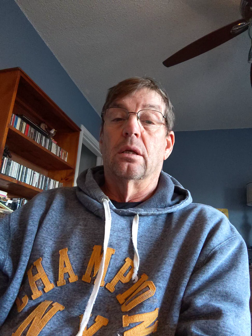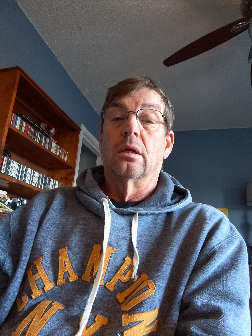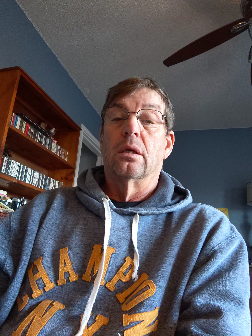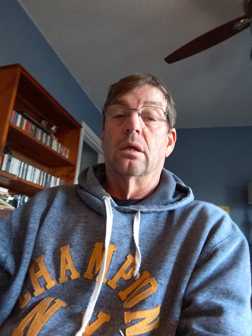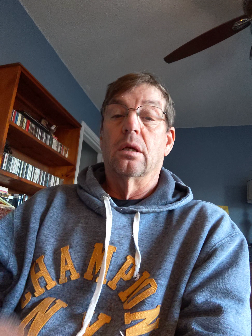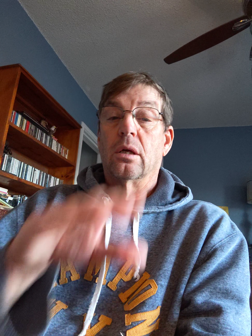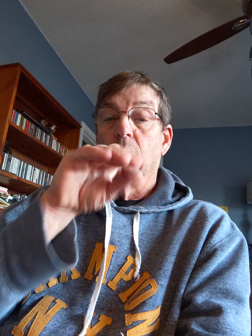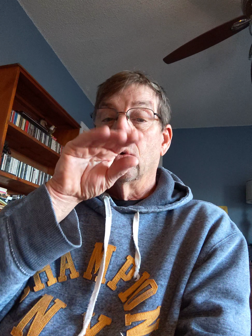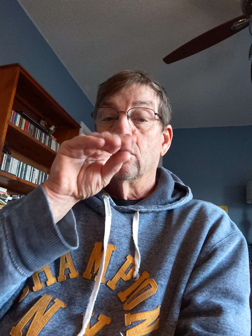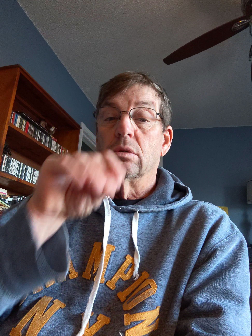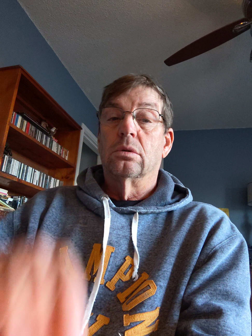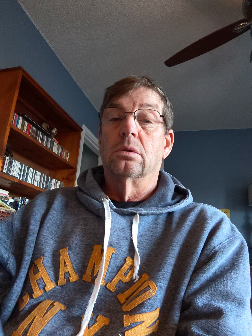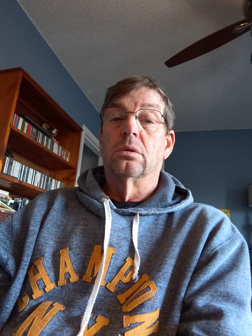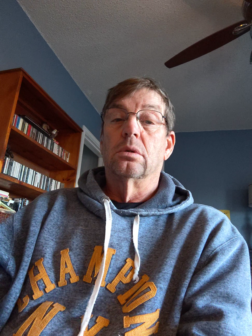goose